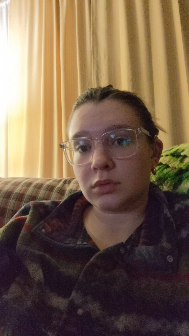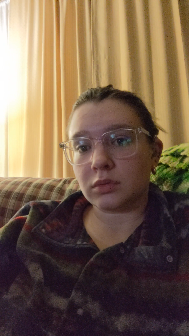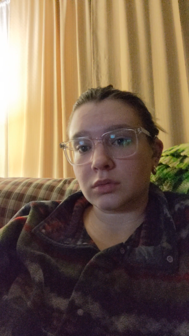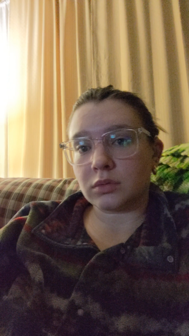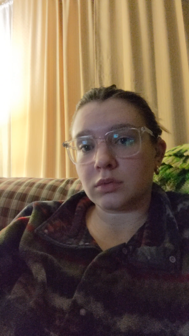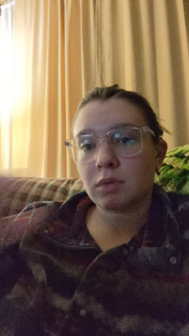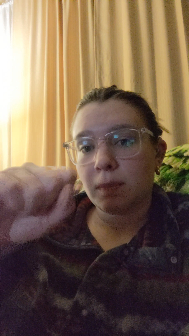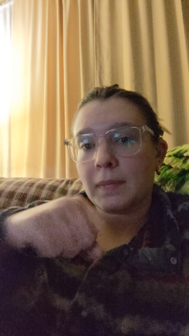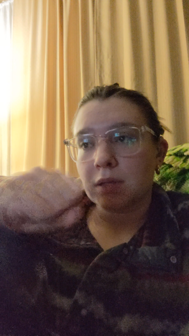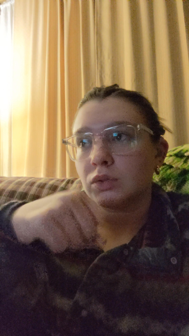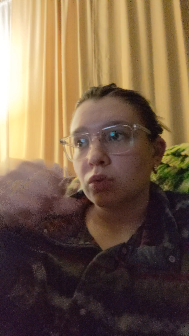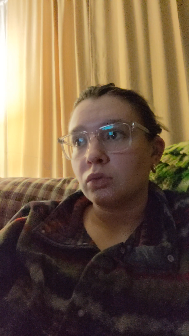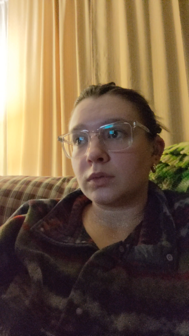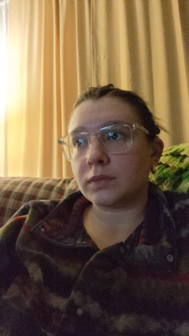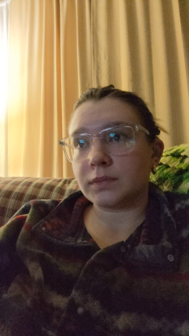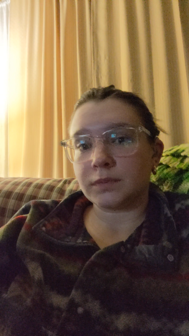bicycle